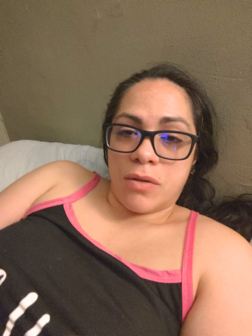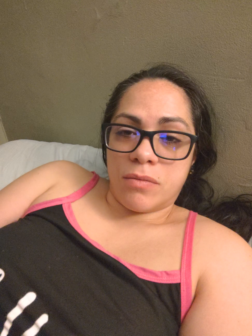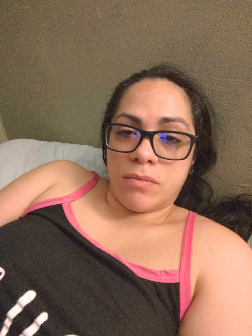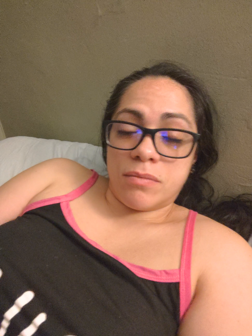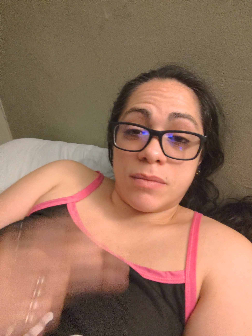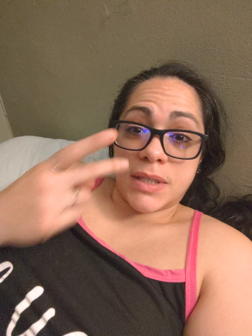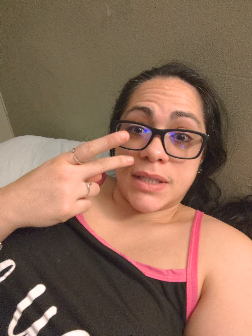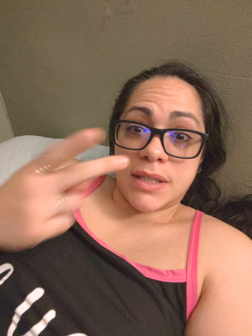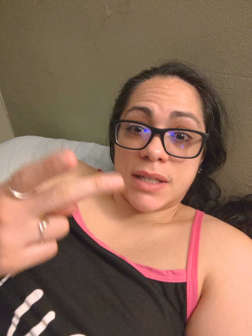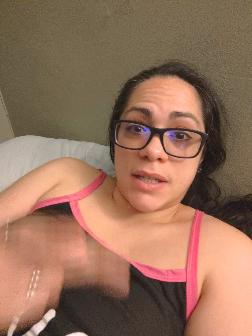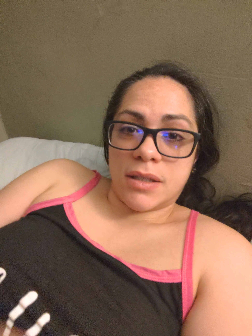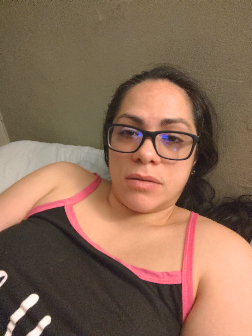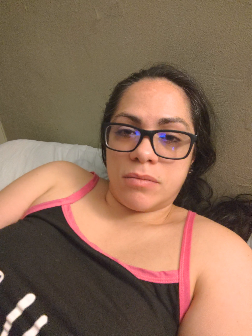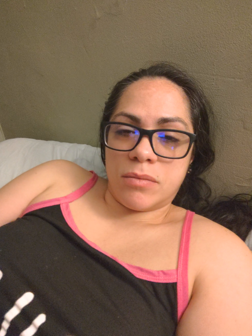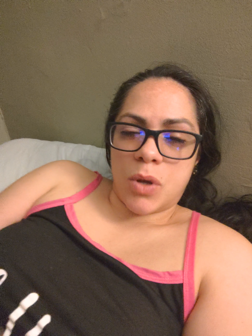see